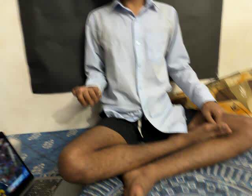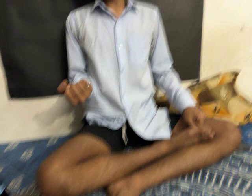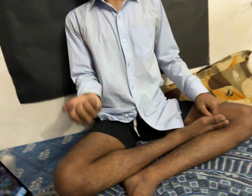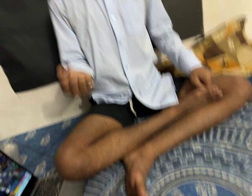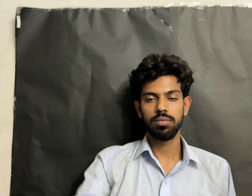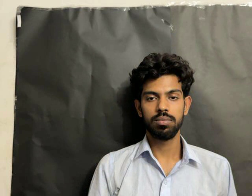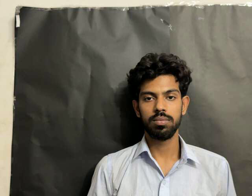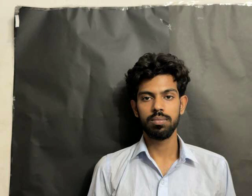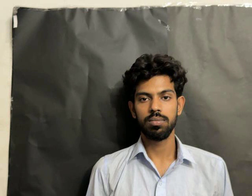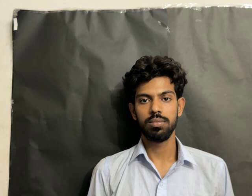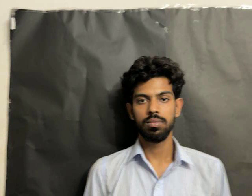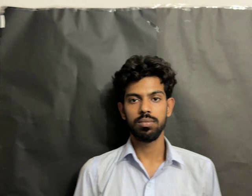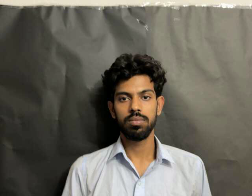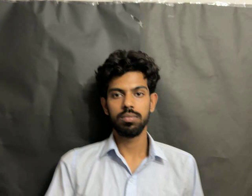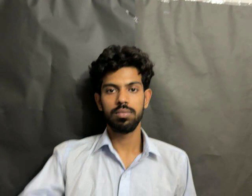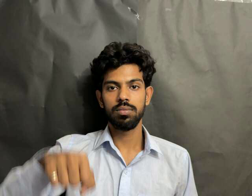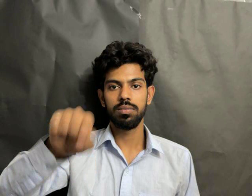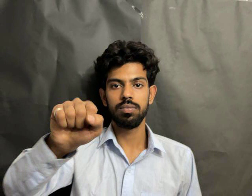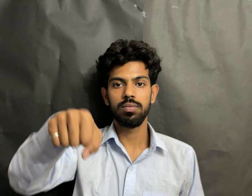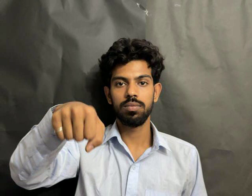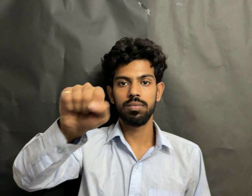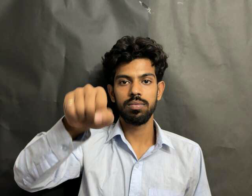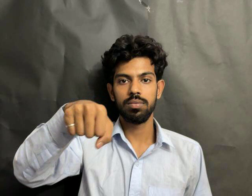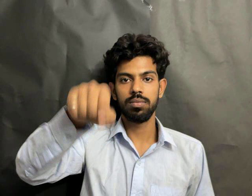yes